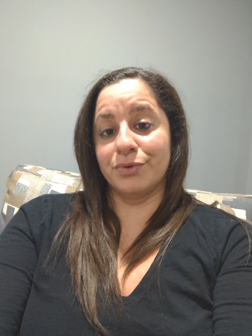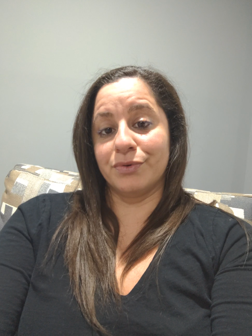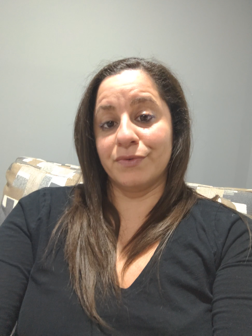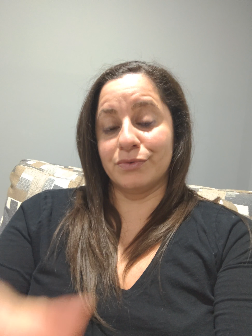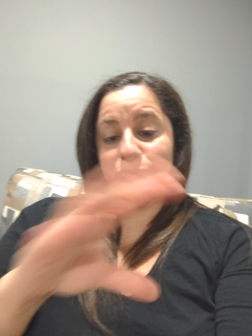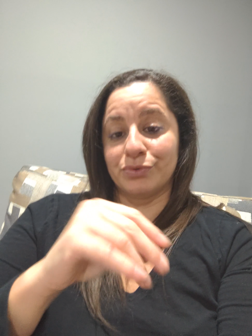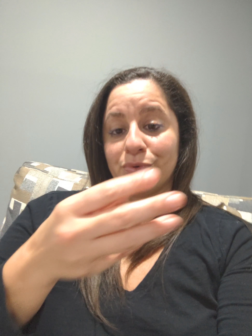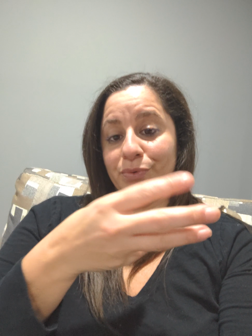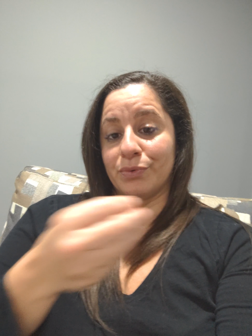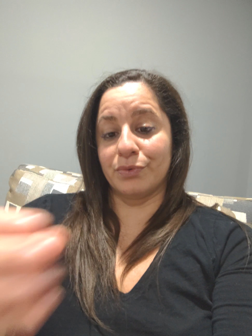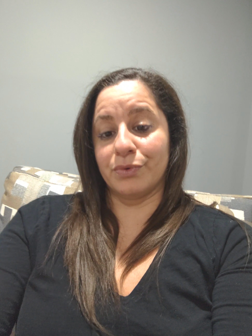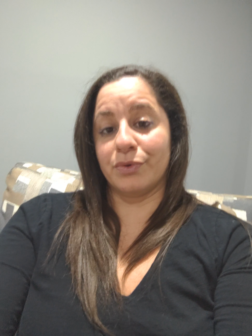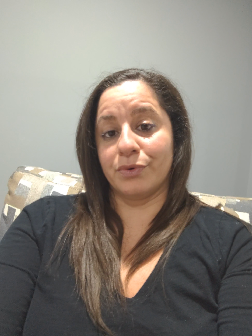story